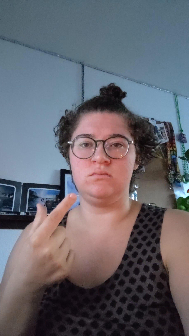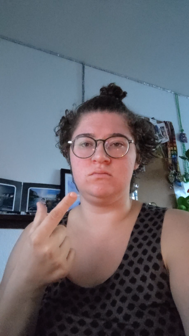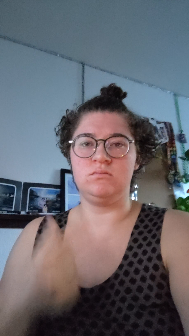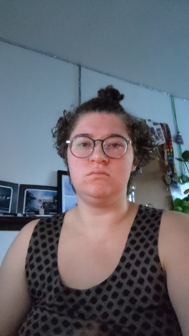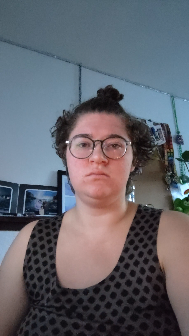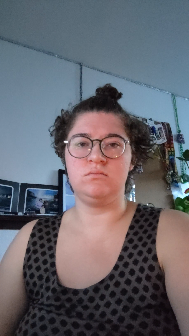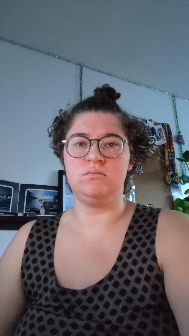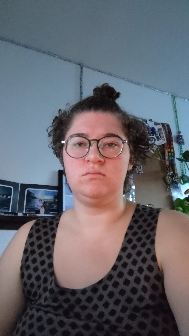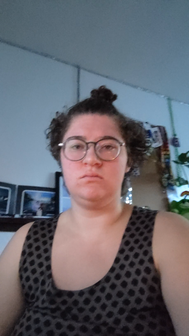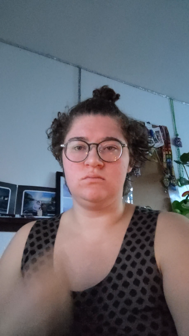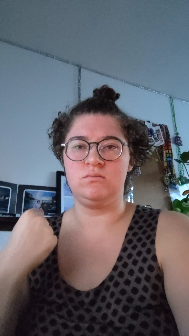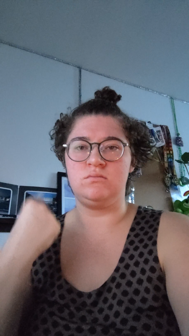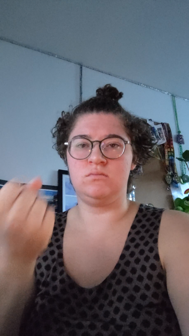drive